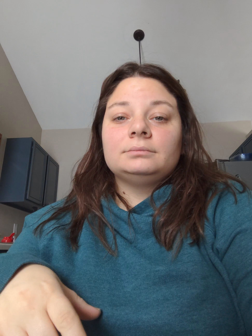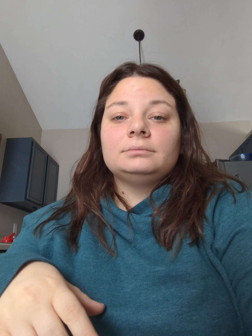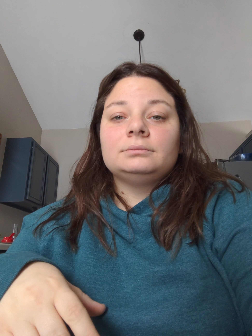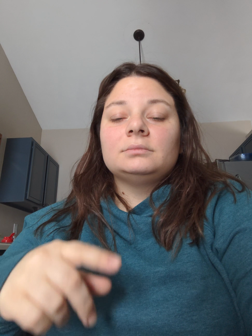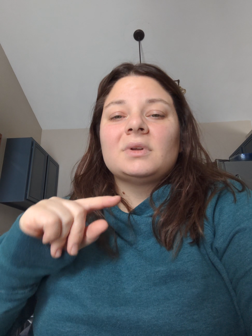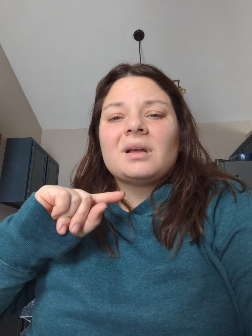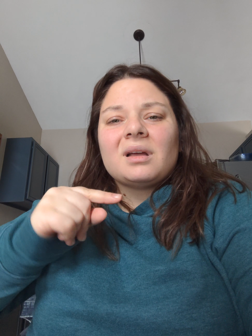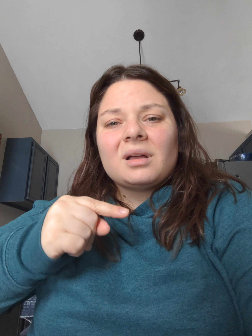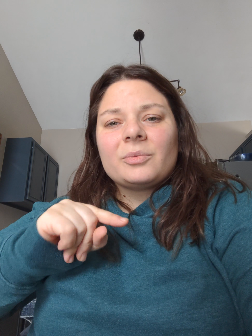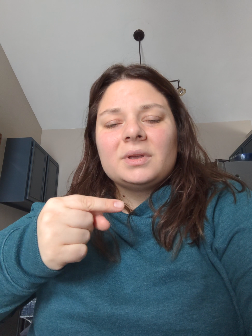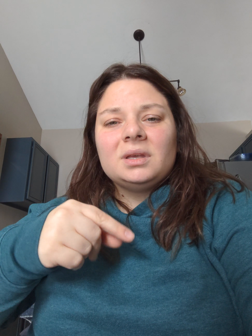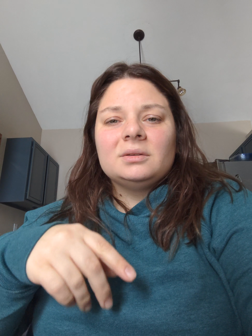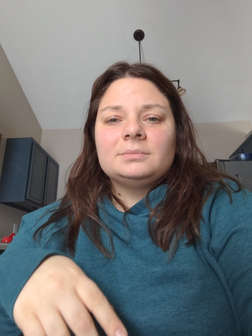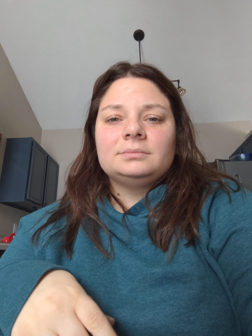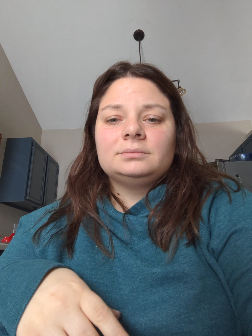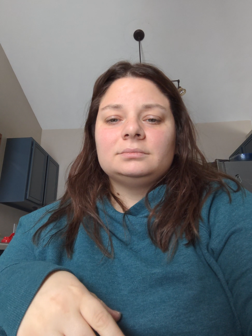owie